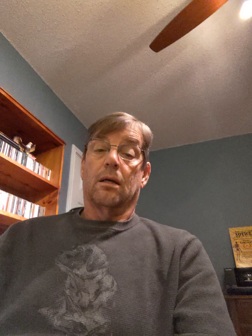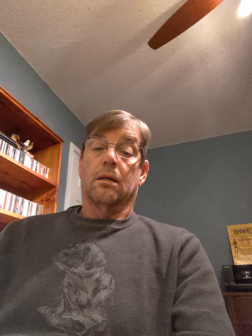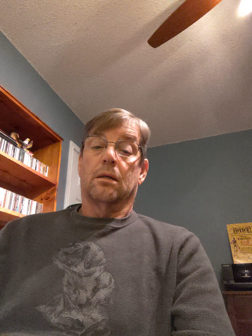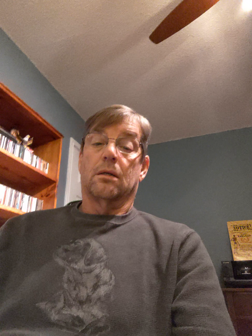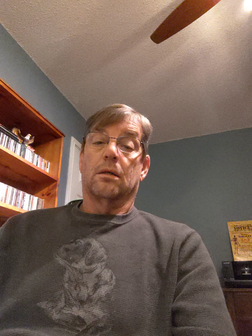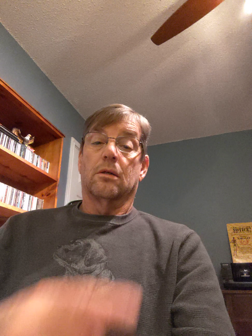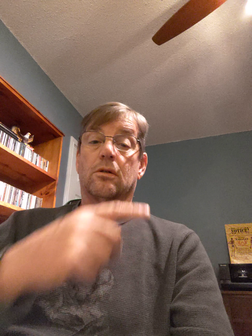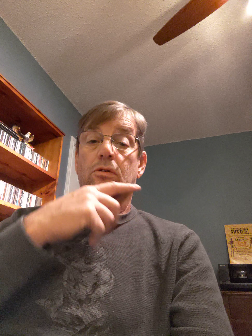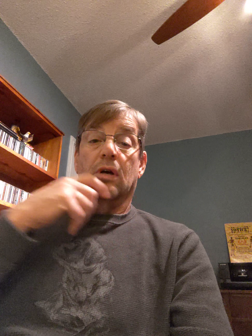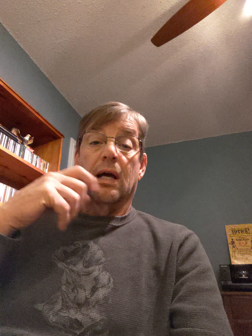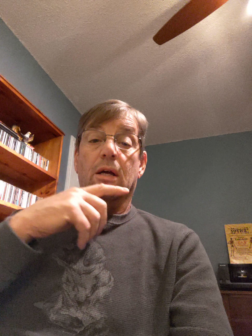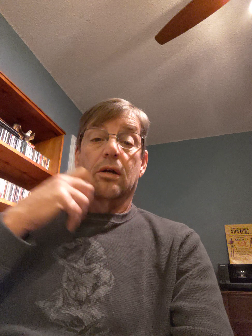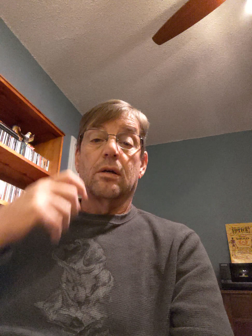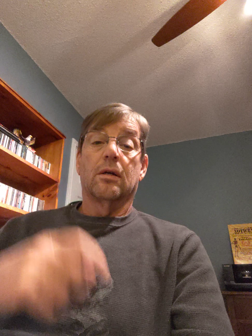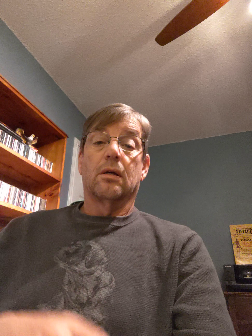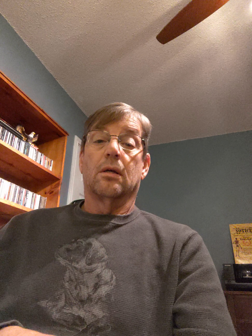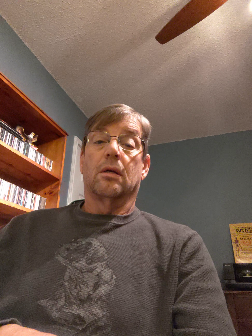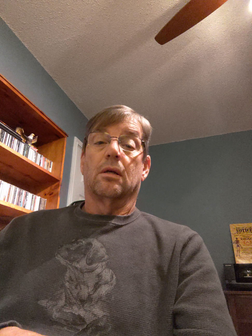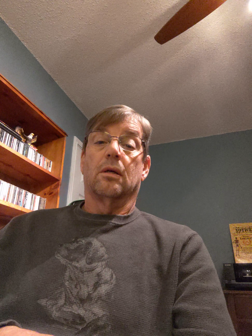dryer